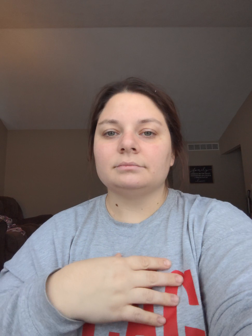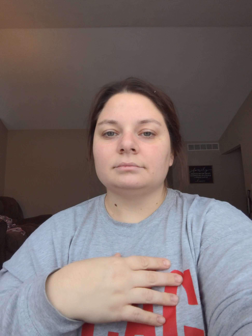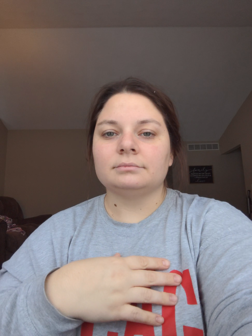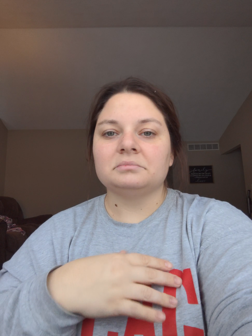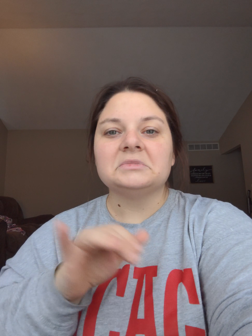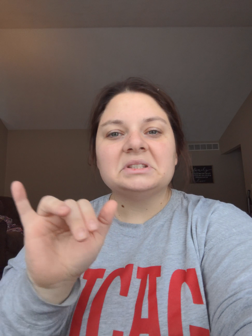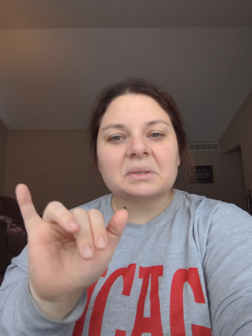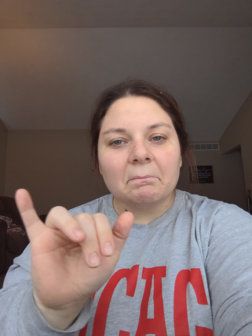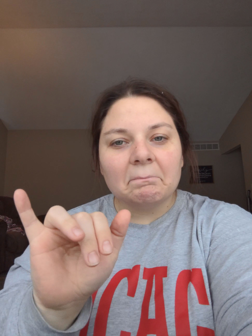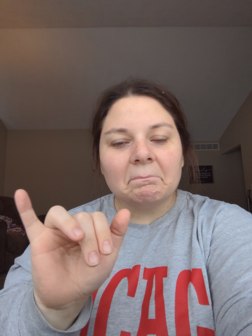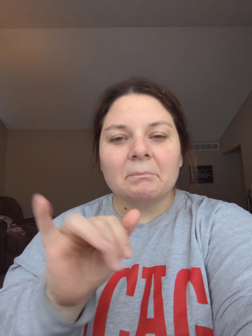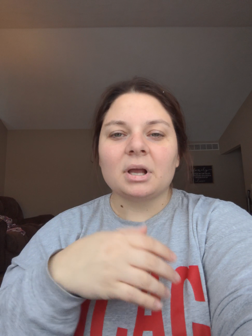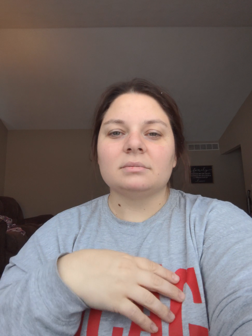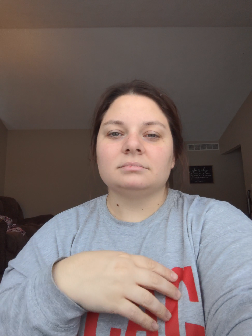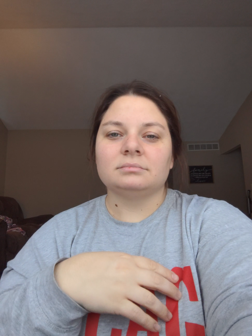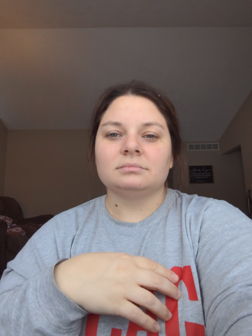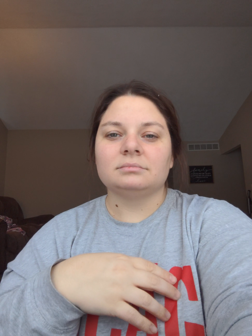same